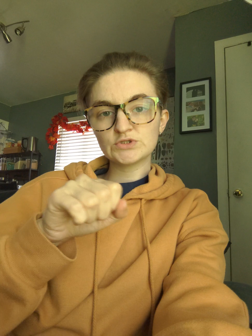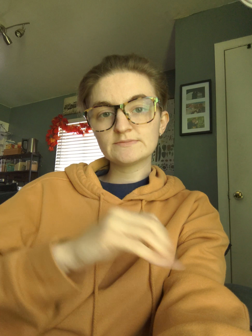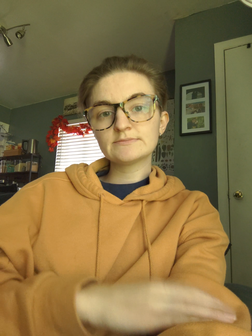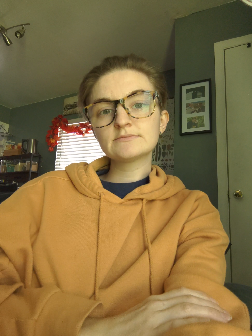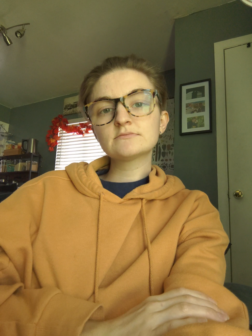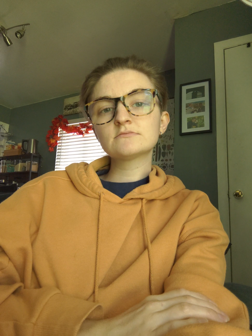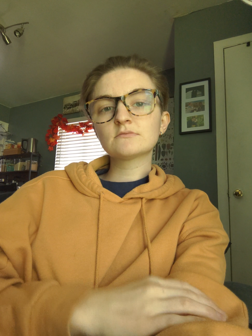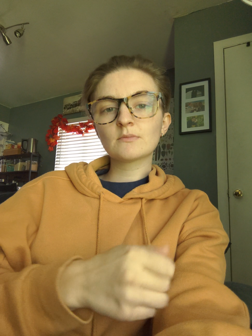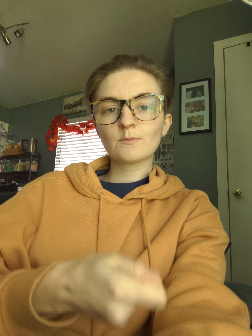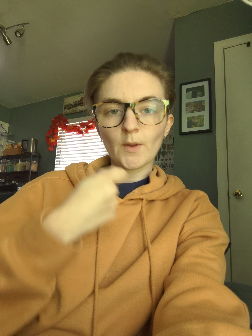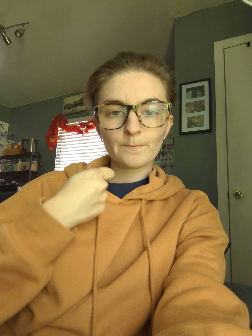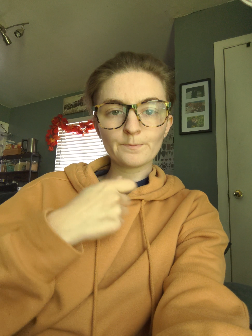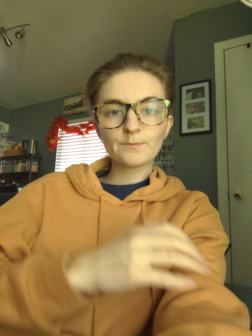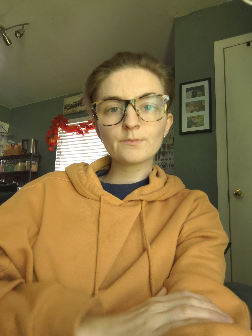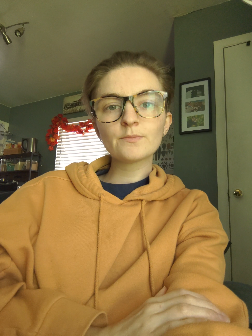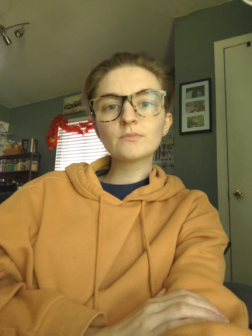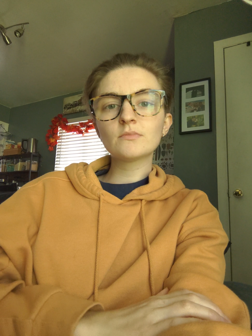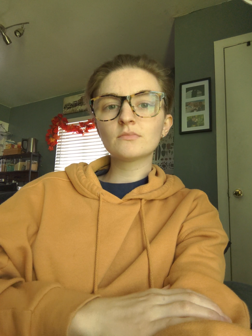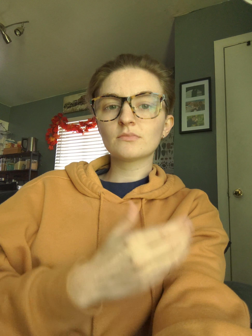pull